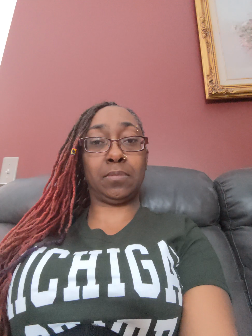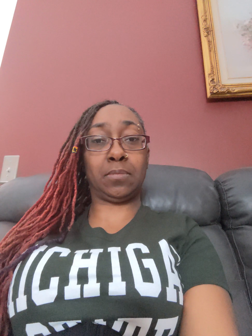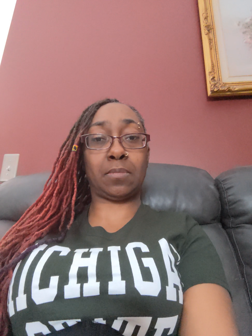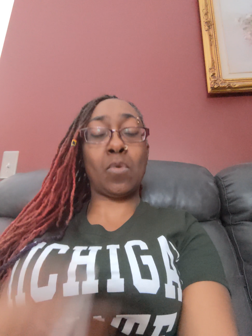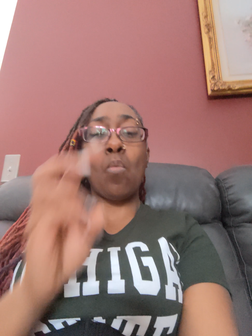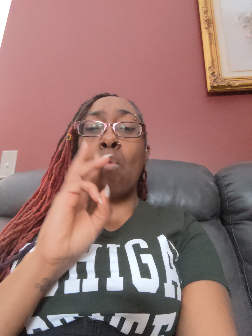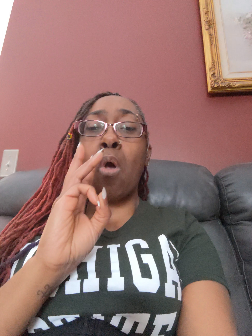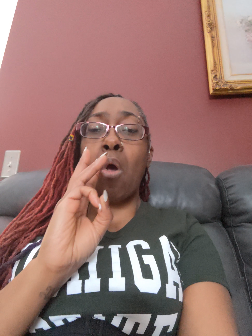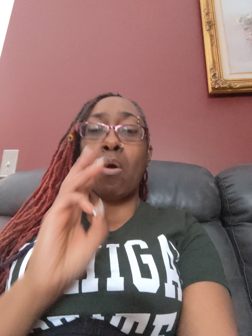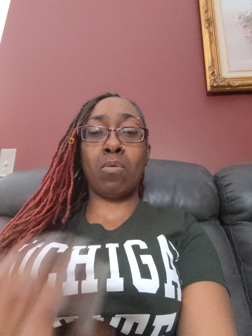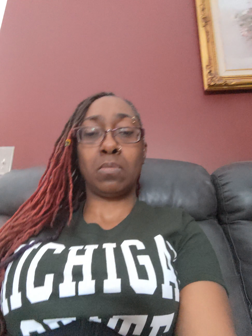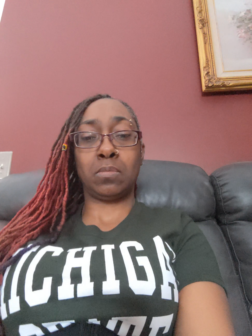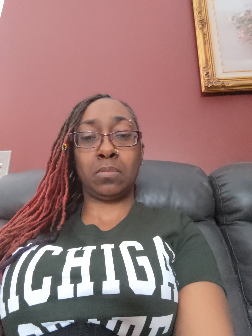water